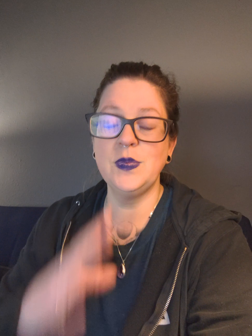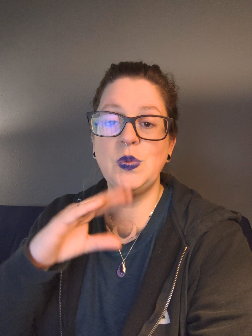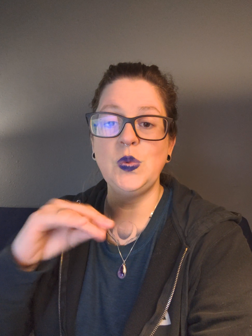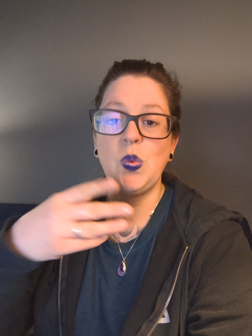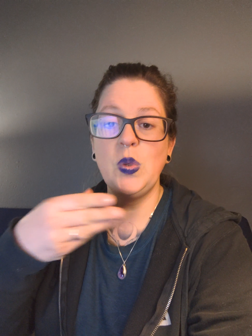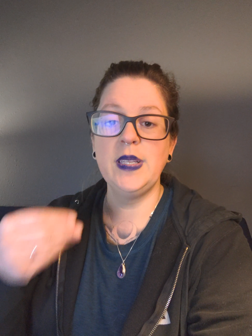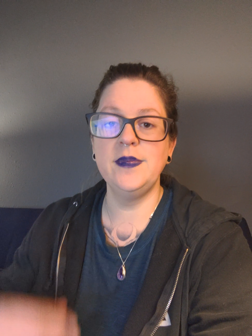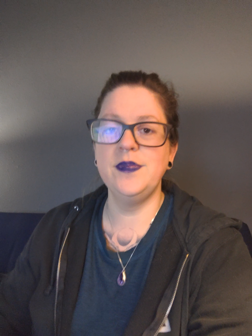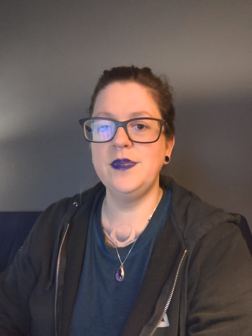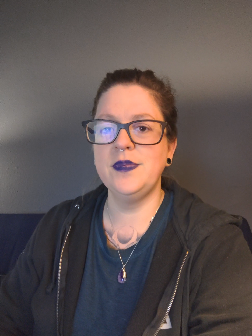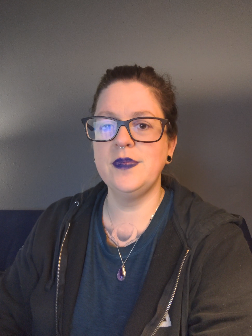story